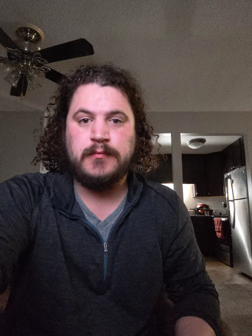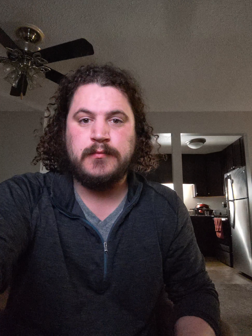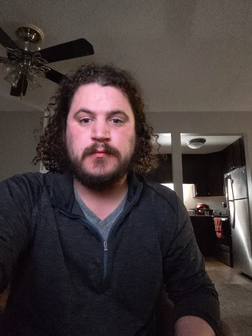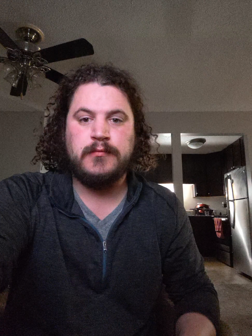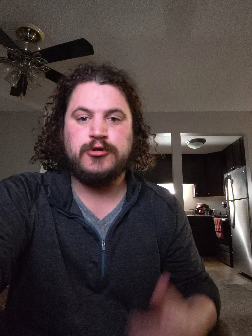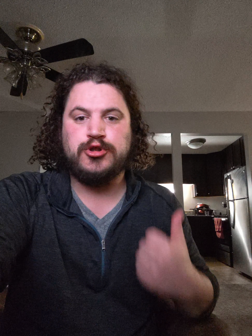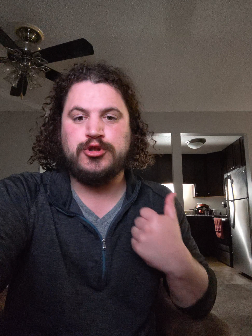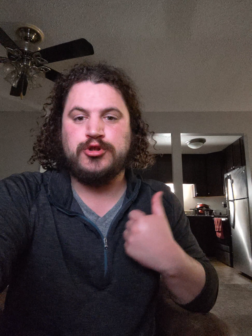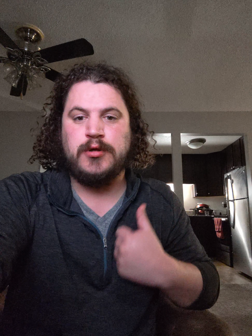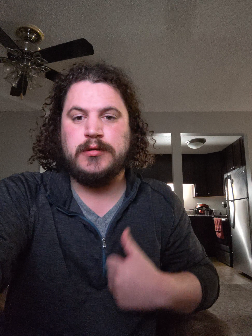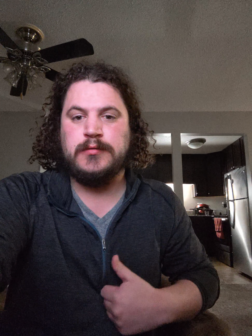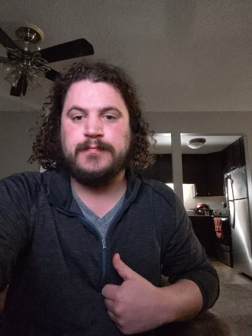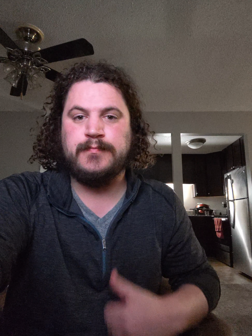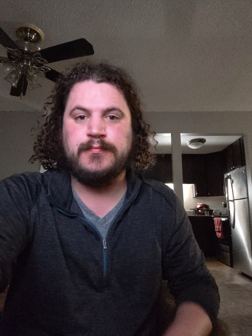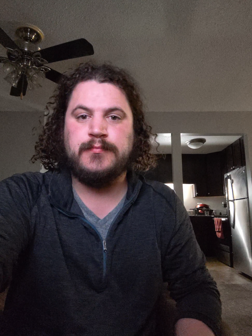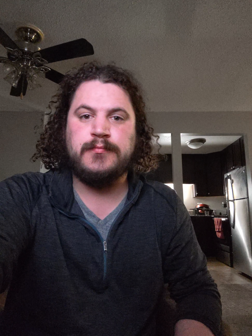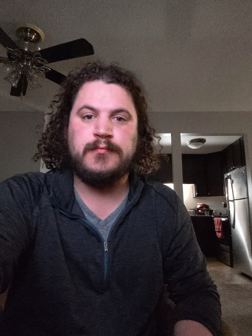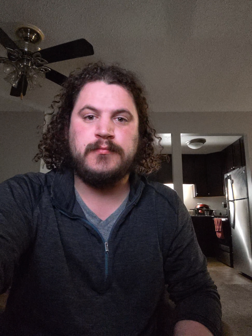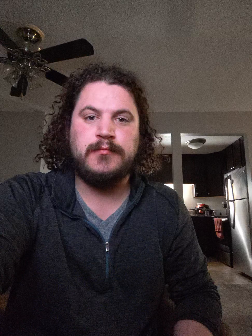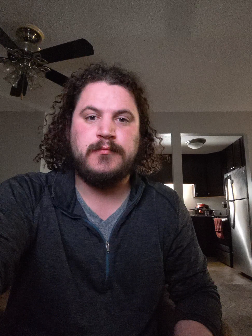jacket